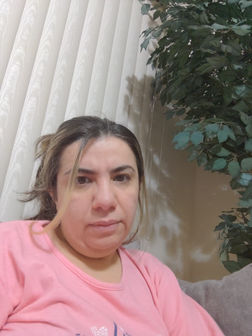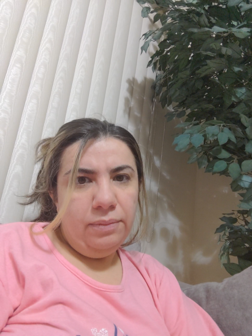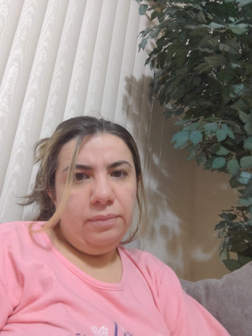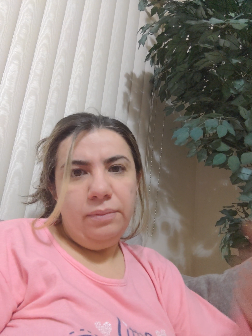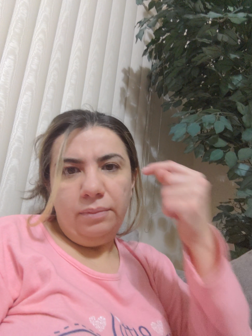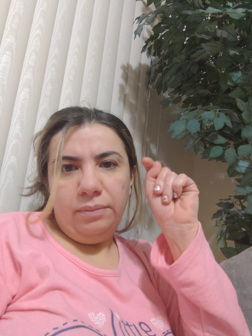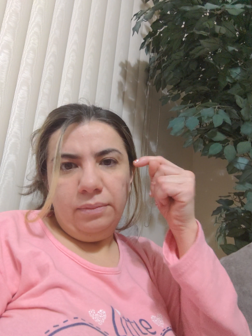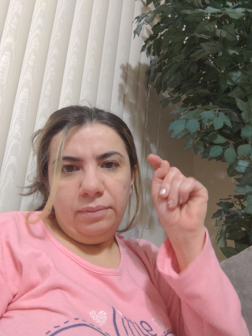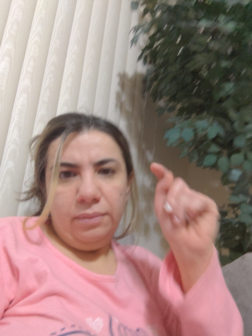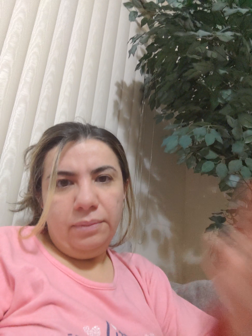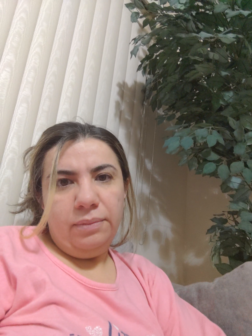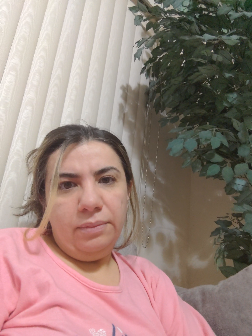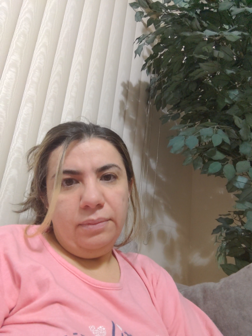toy